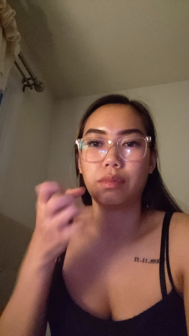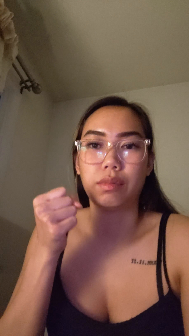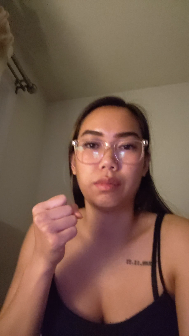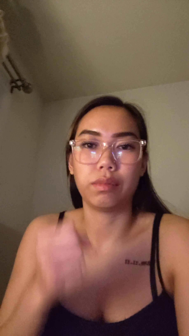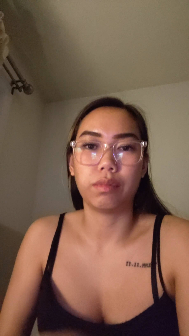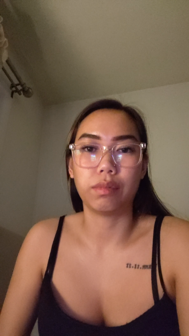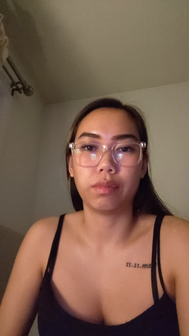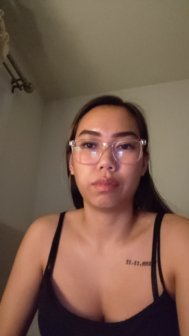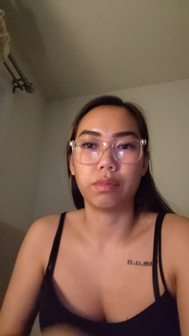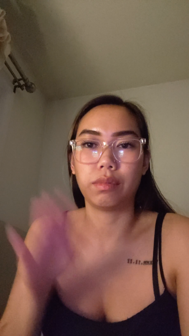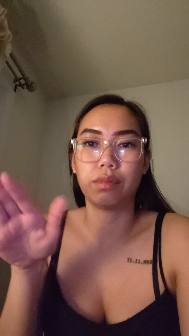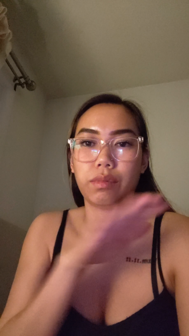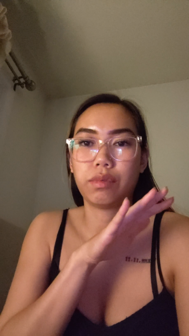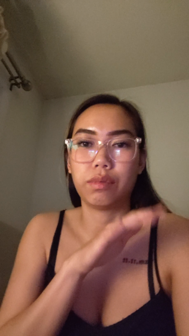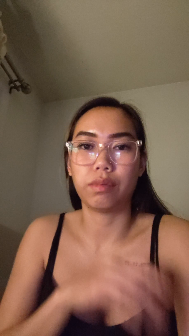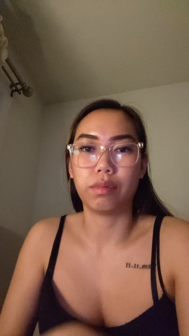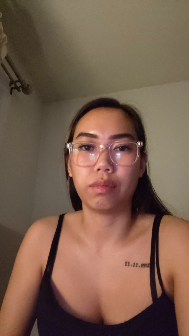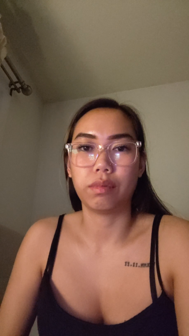full